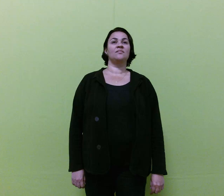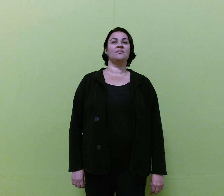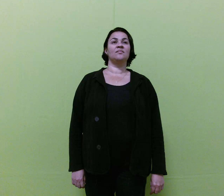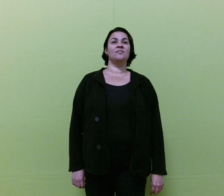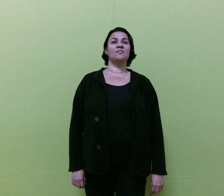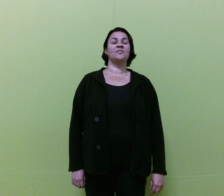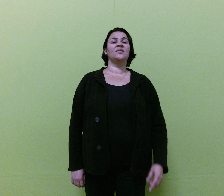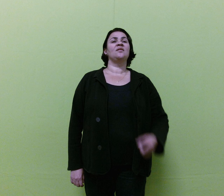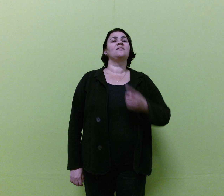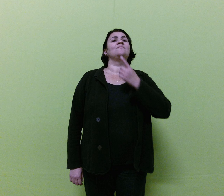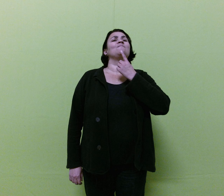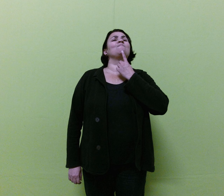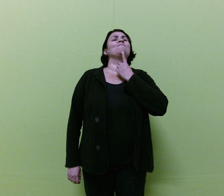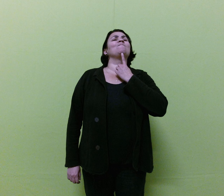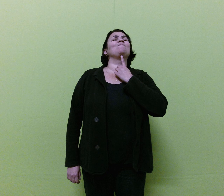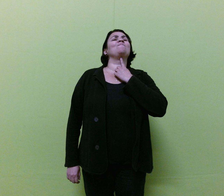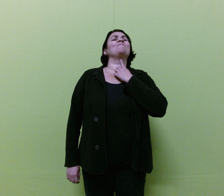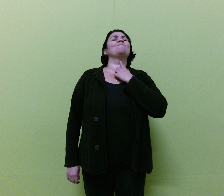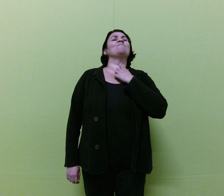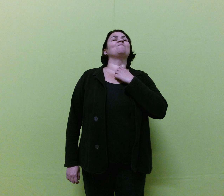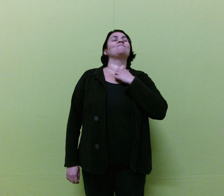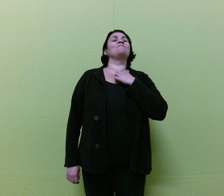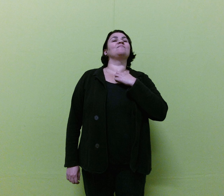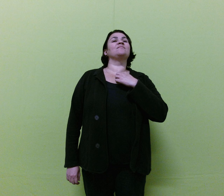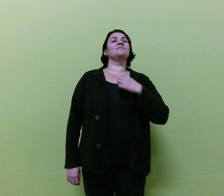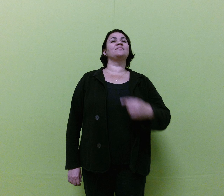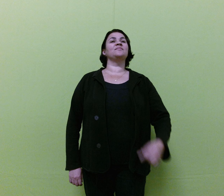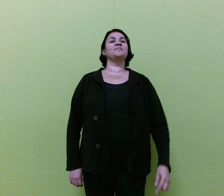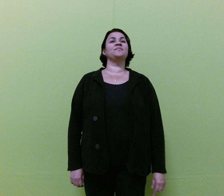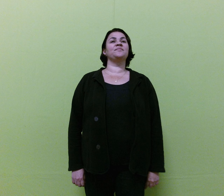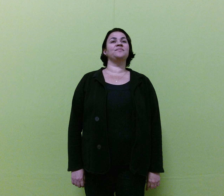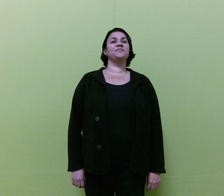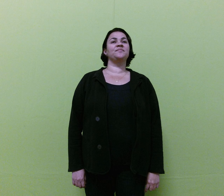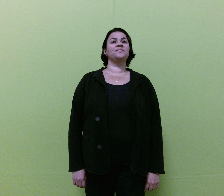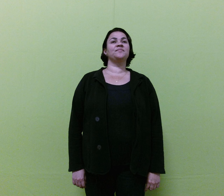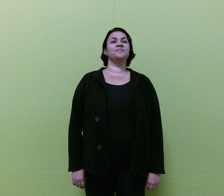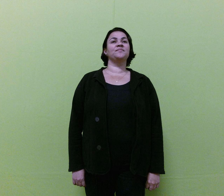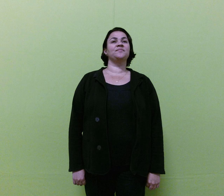vontade